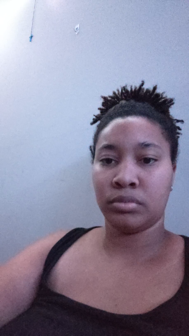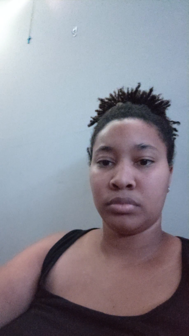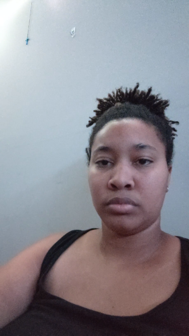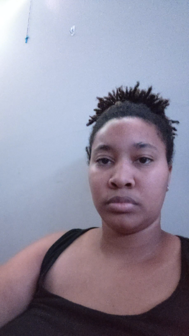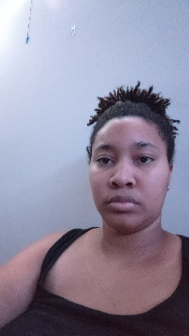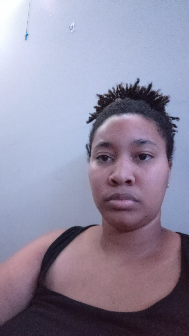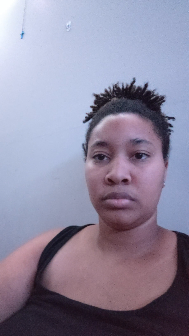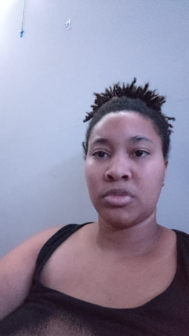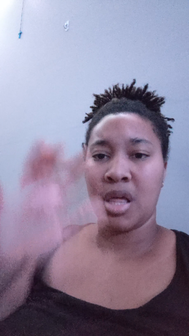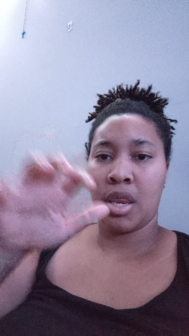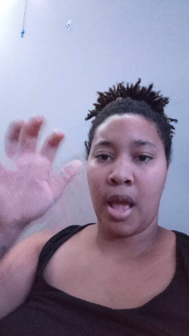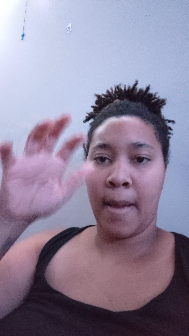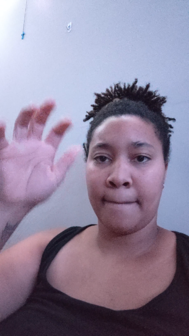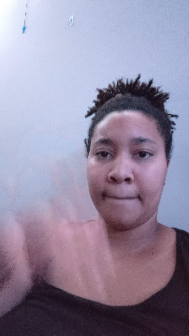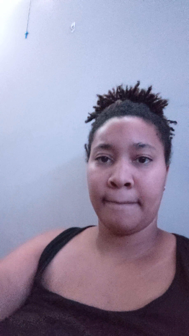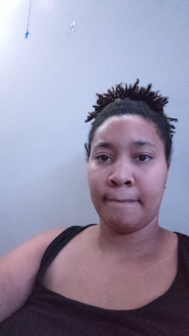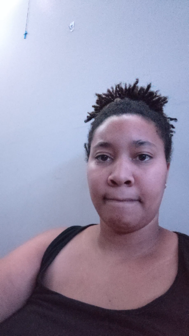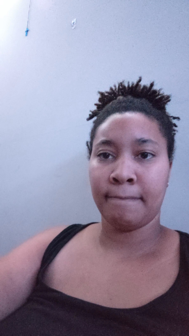climb